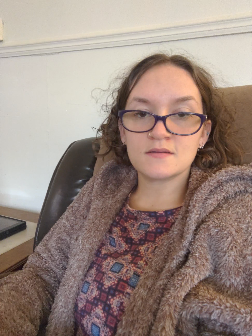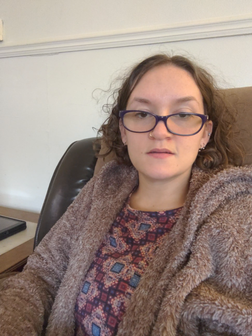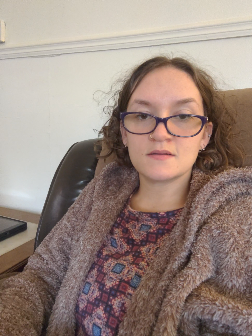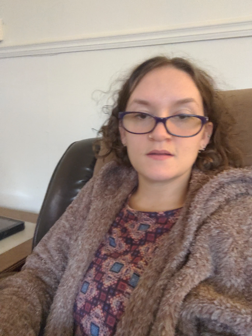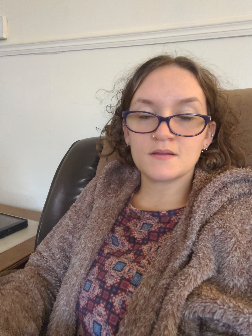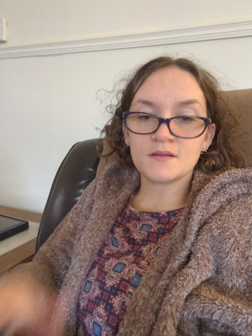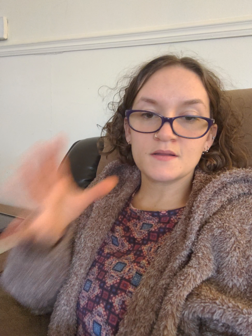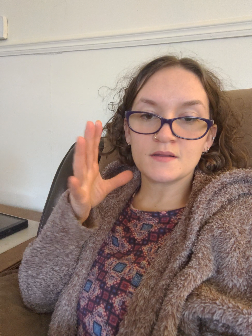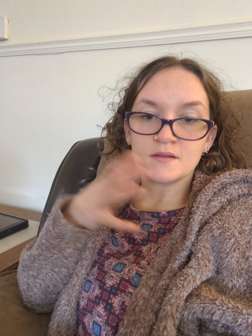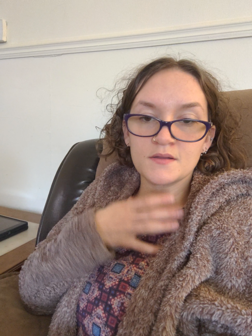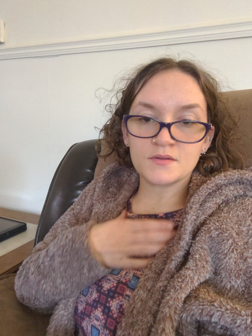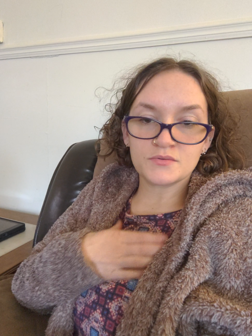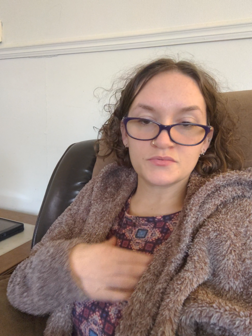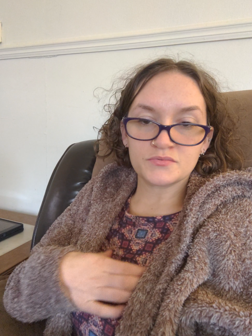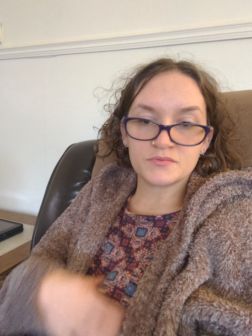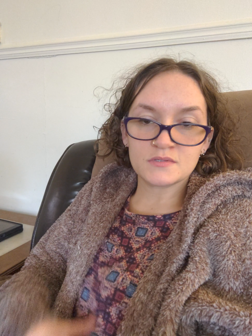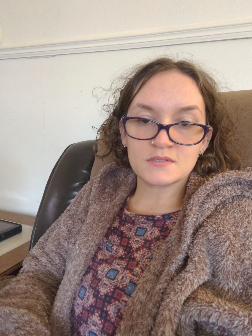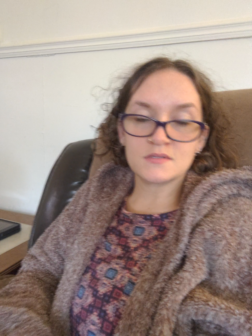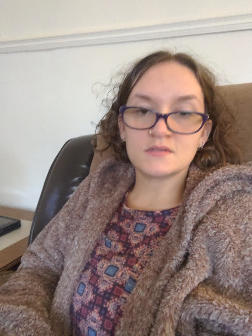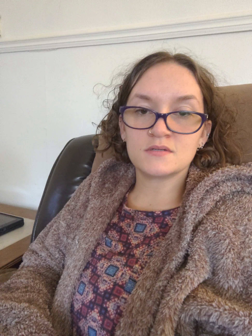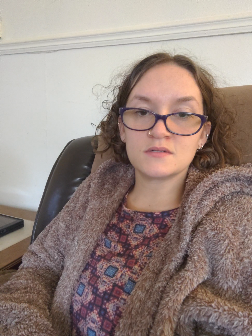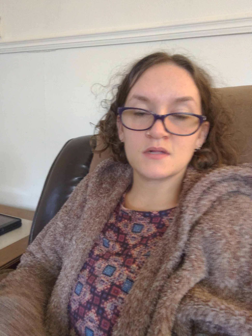hungry